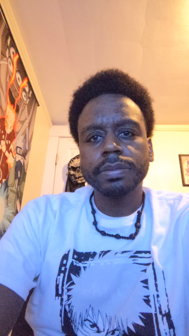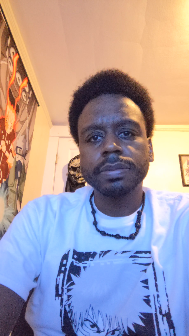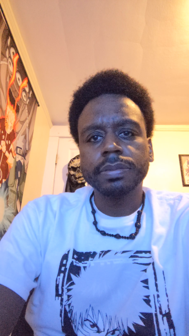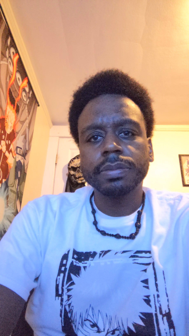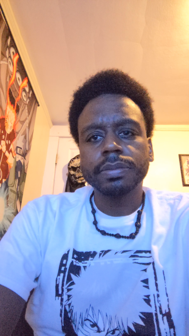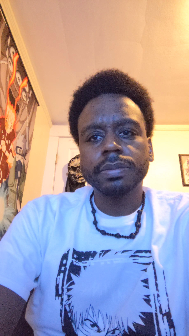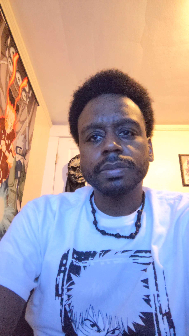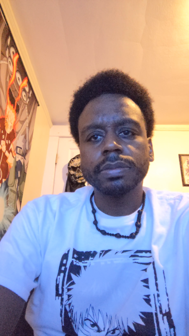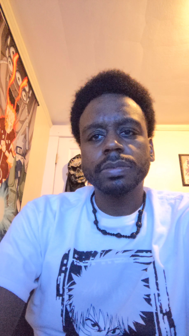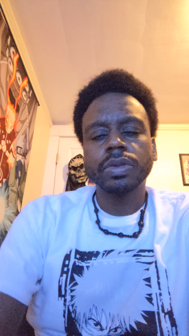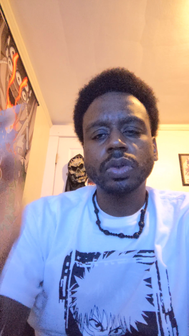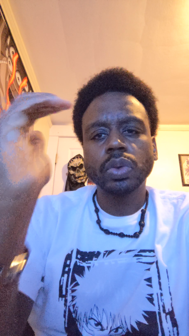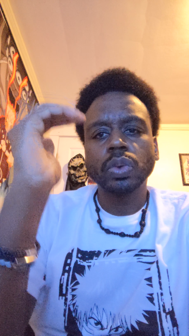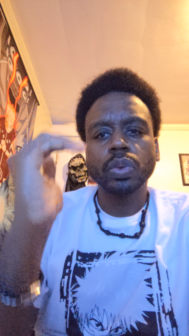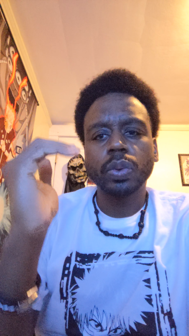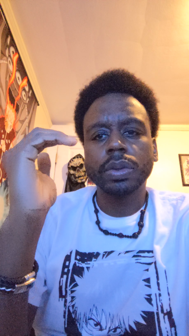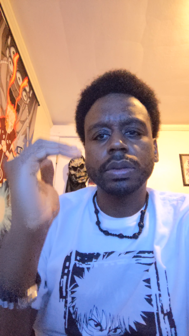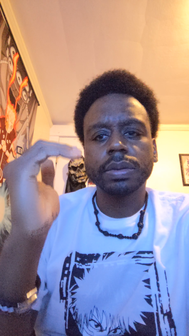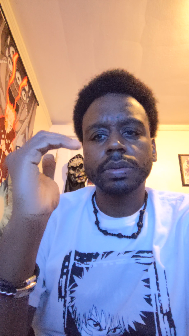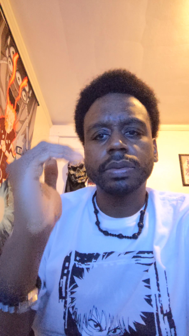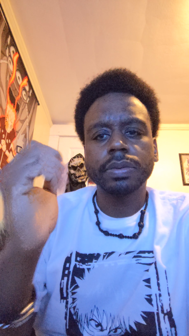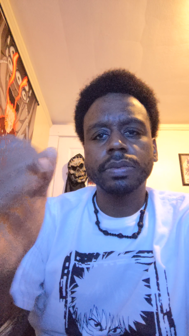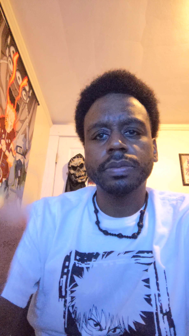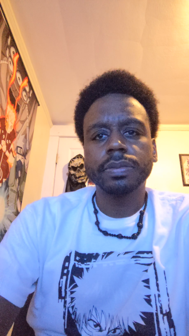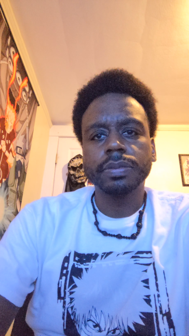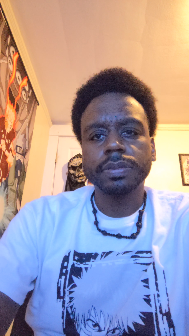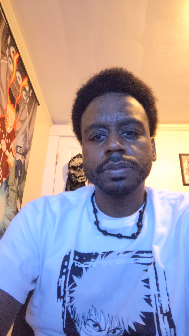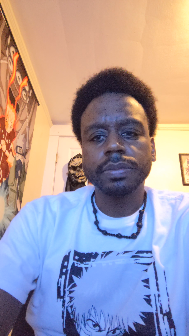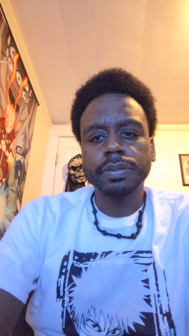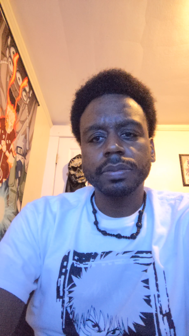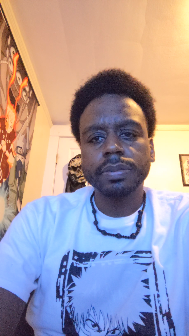short